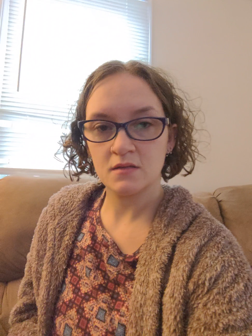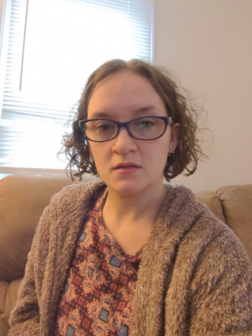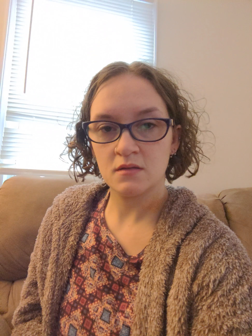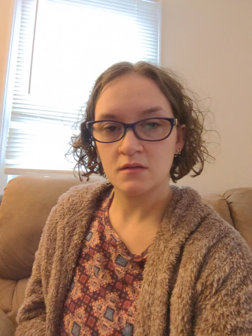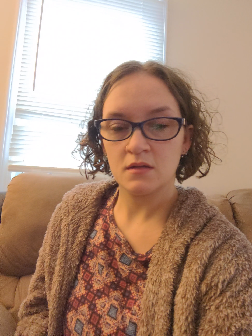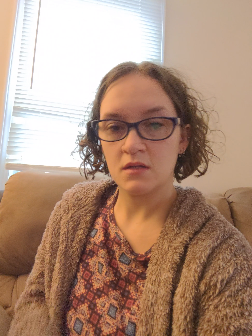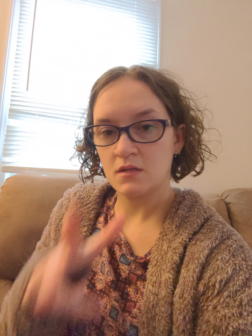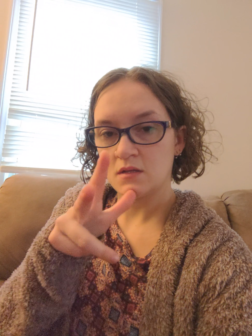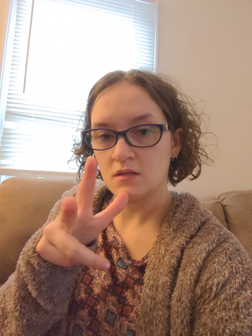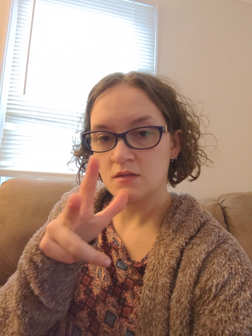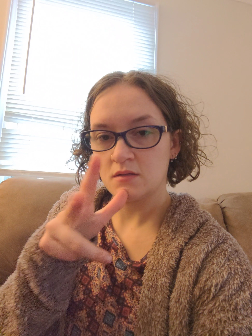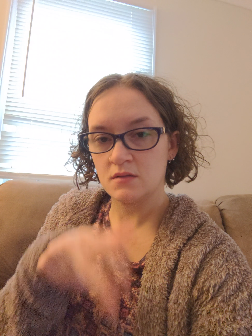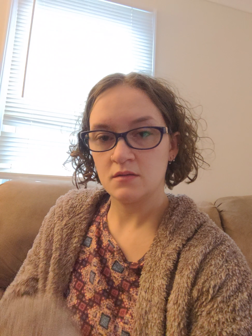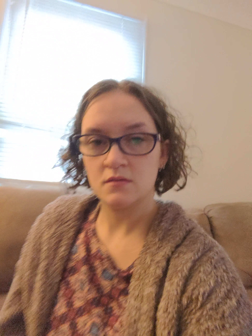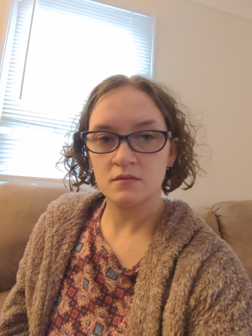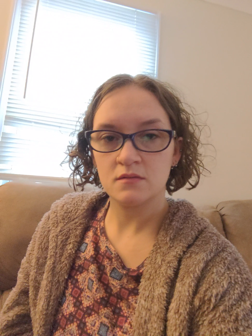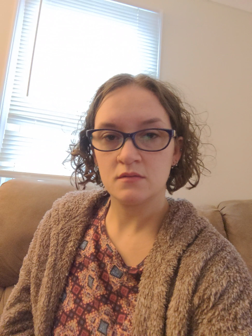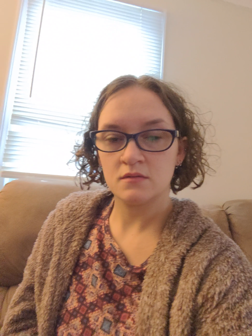hen